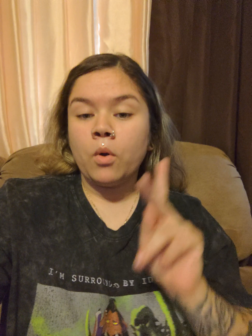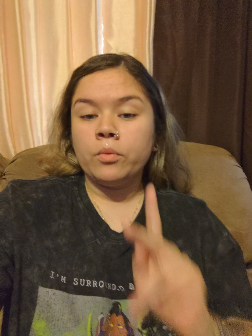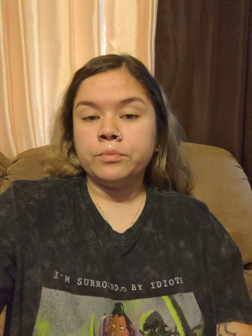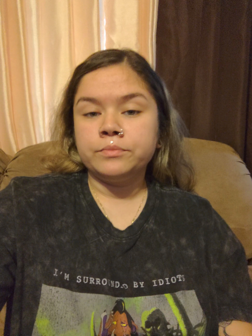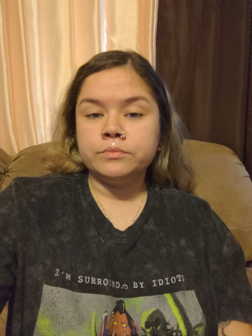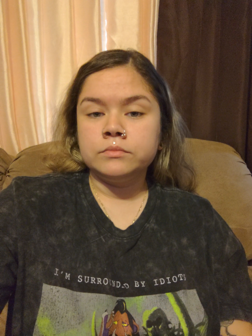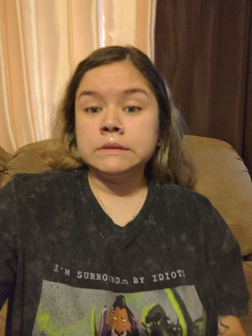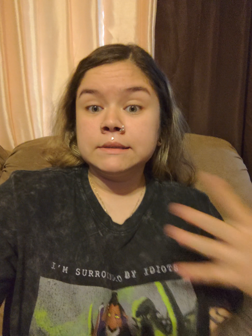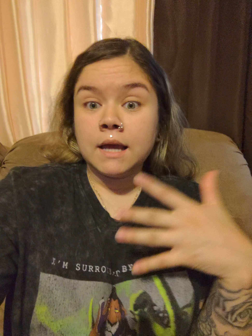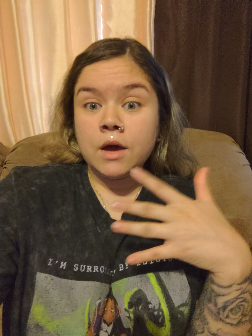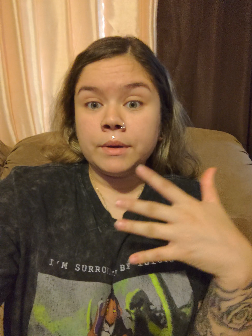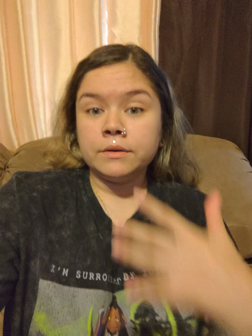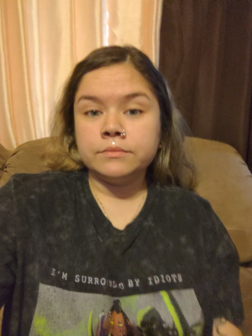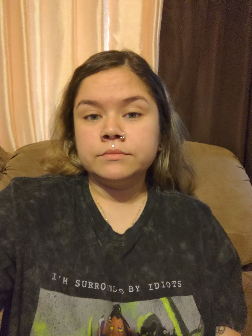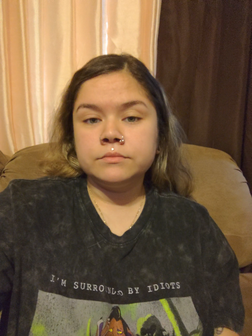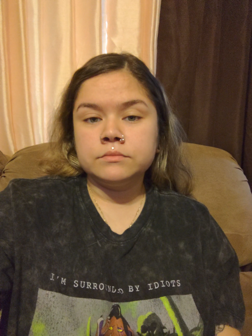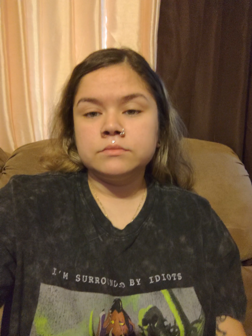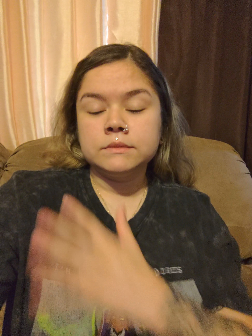scared